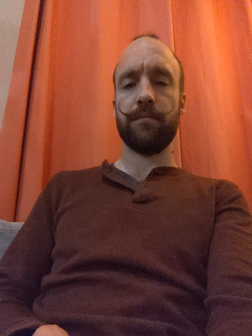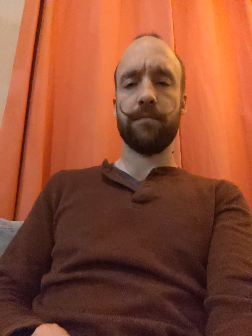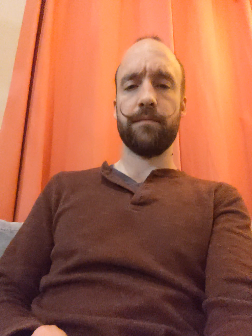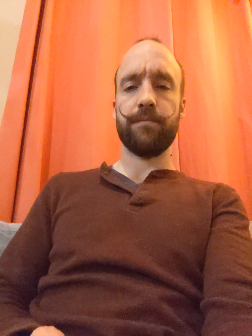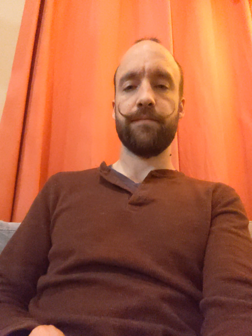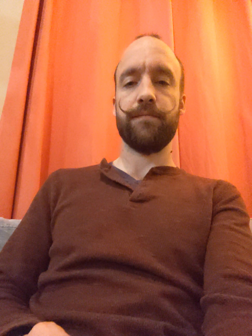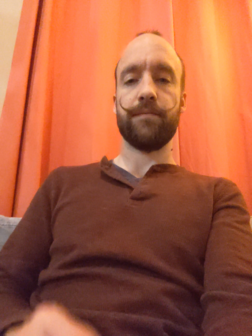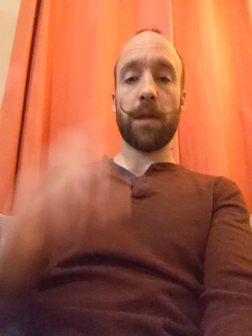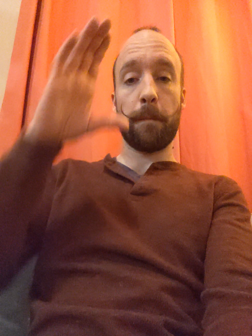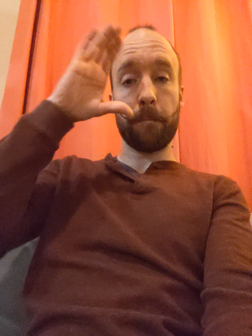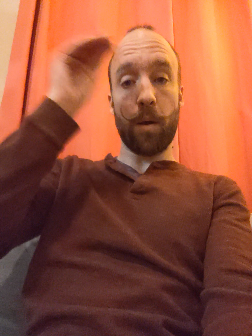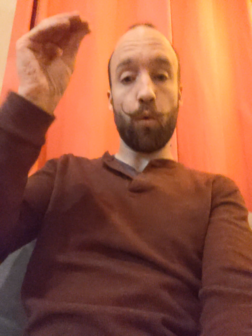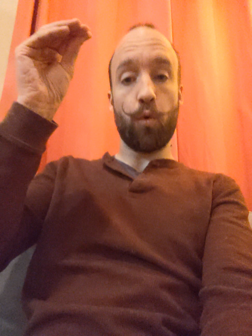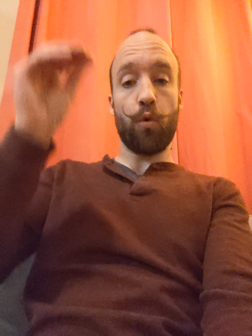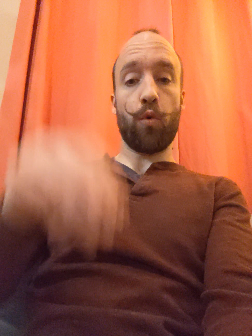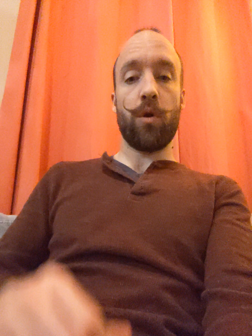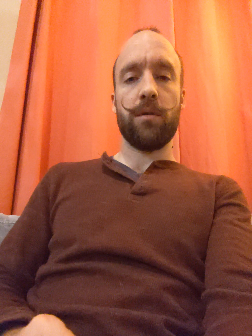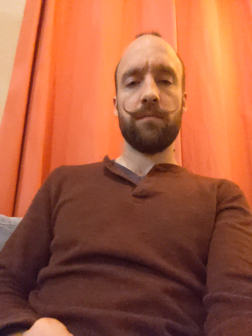boy